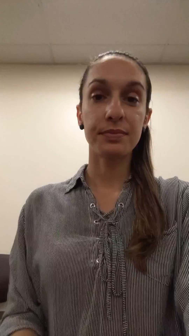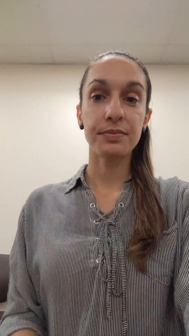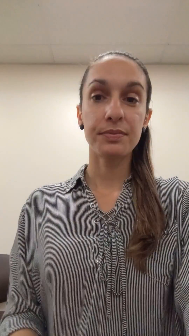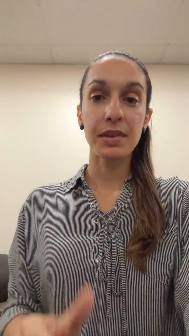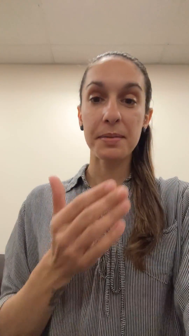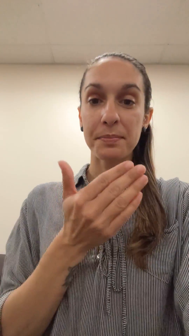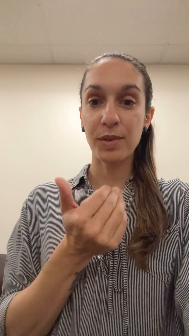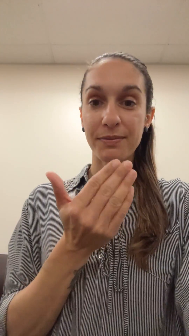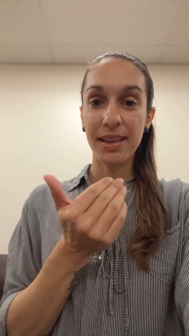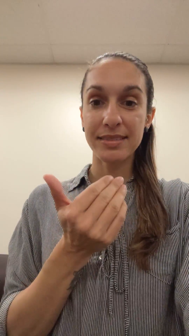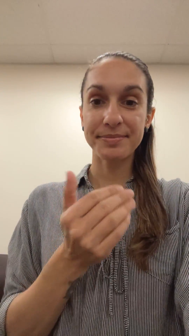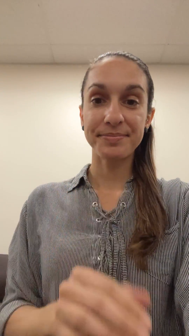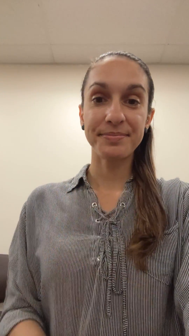butterfly